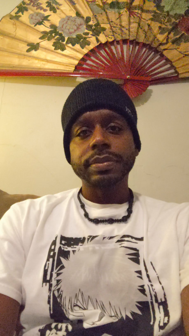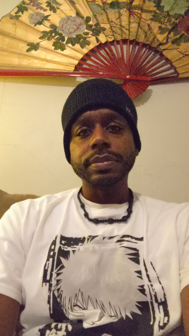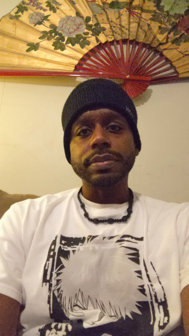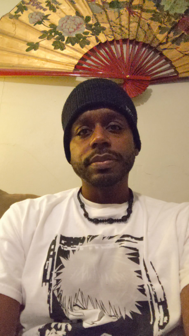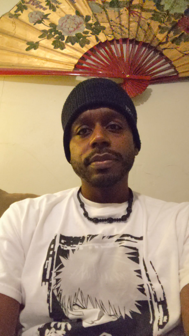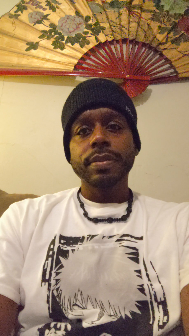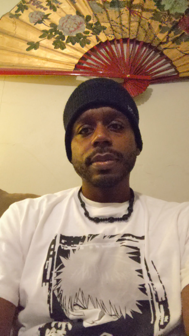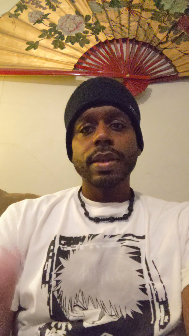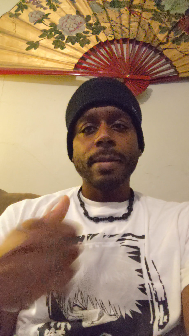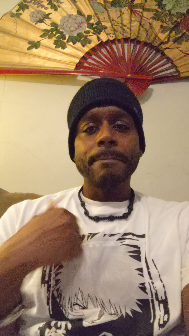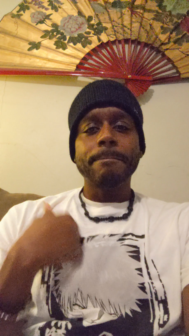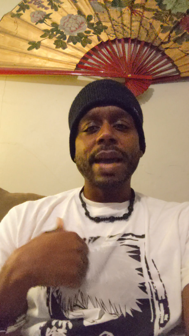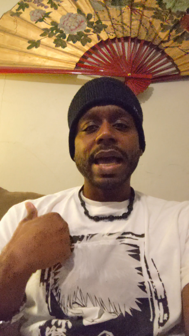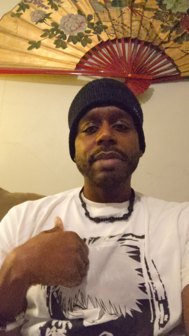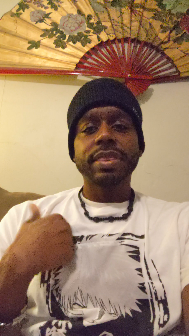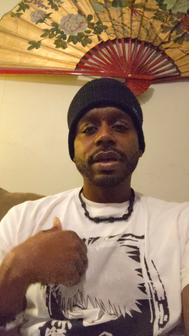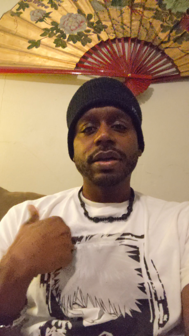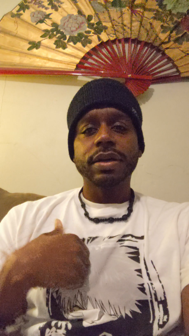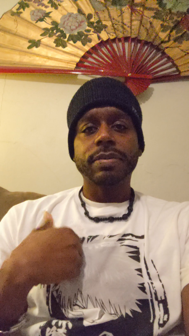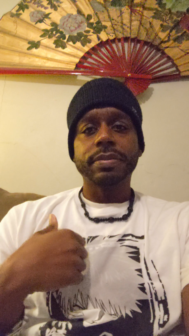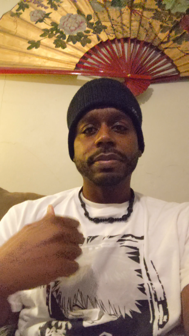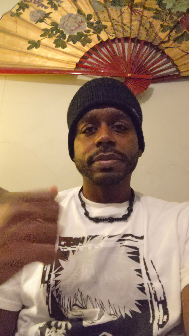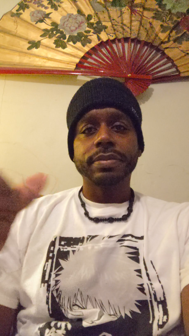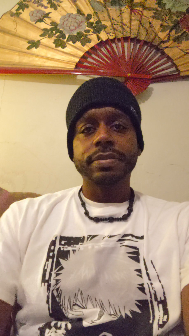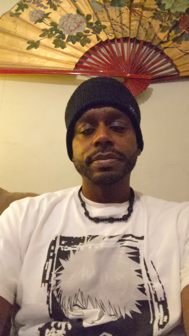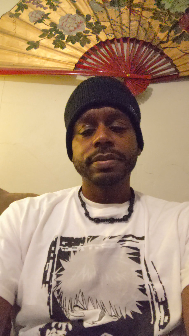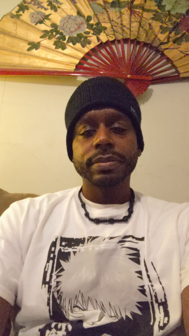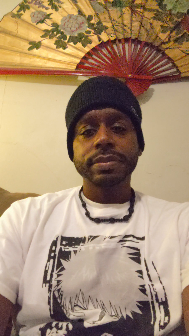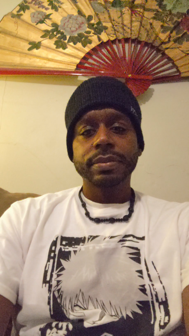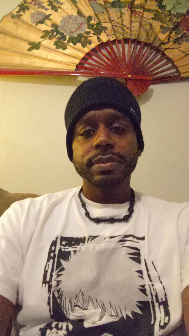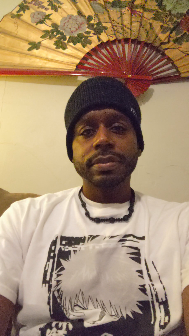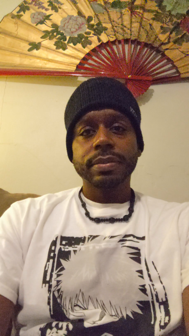bathtub